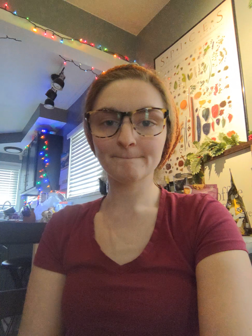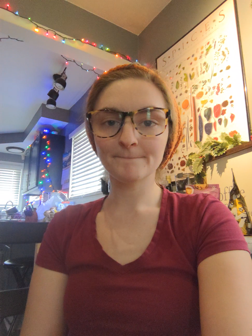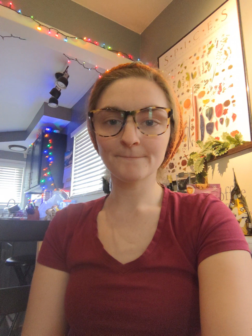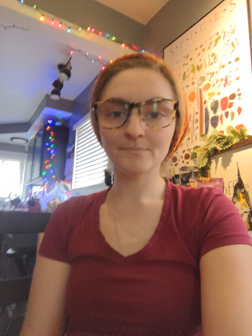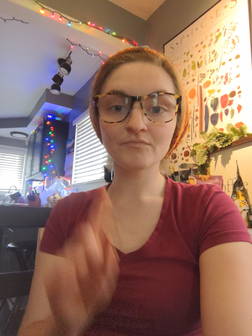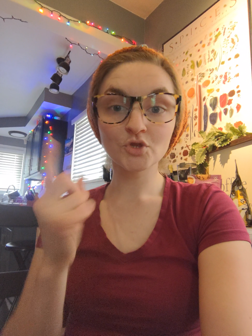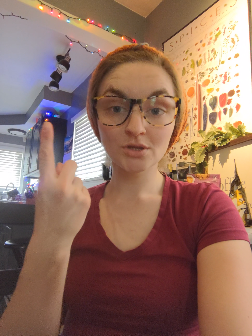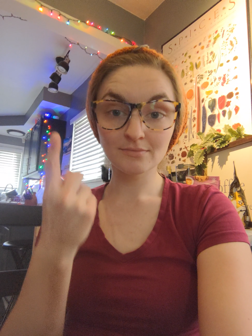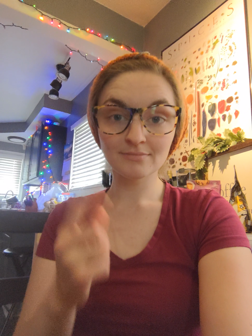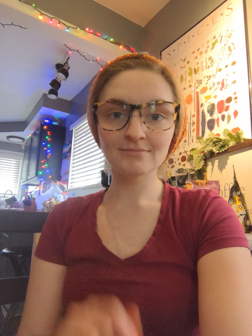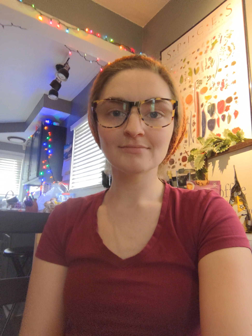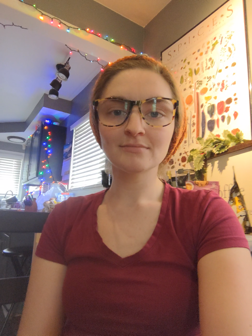first